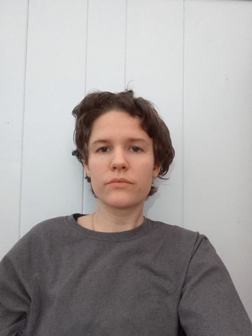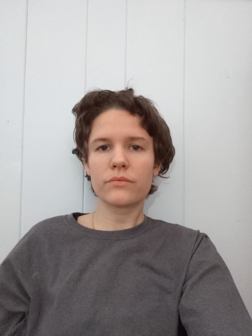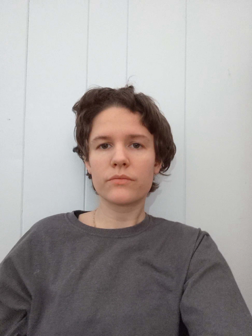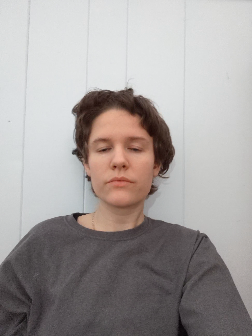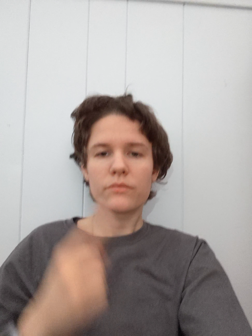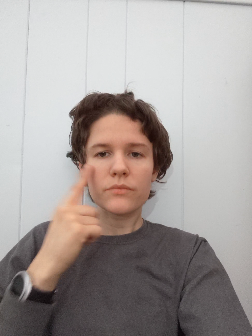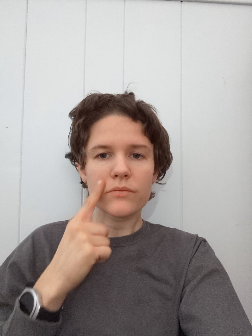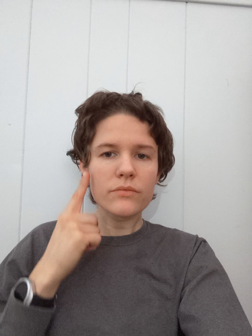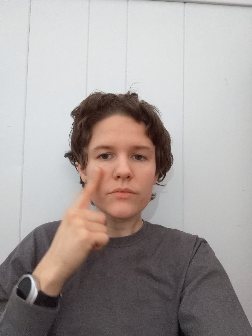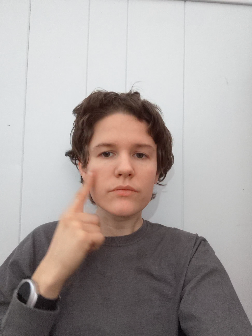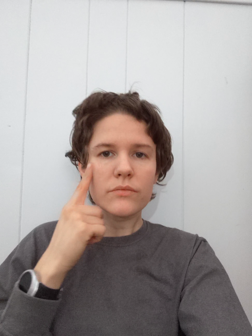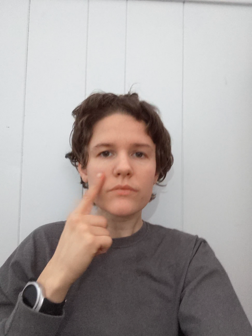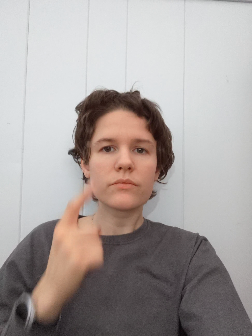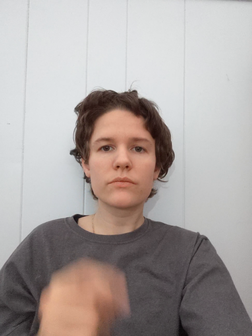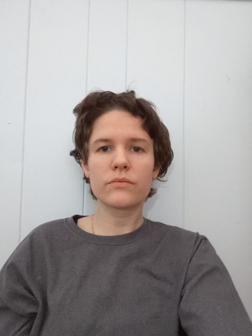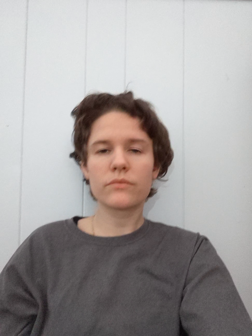cheek